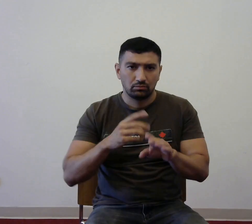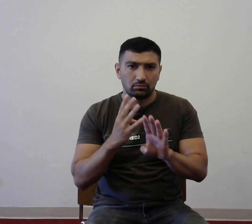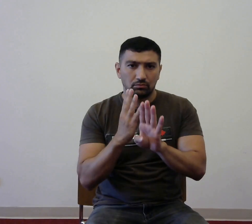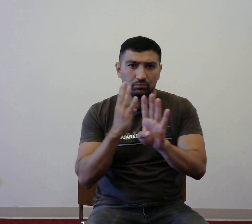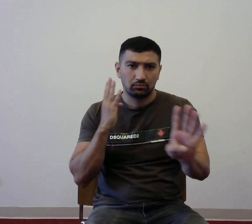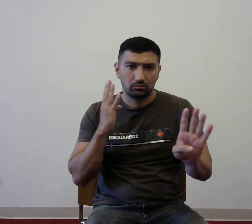növbə